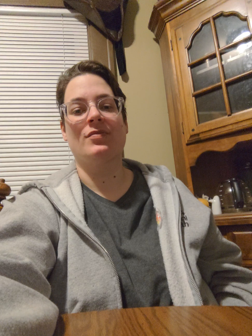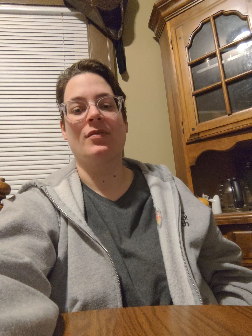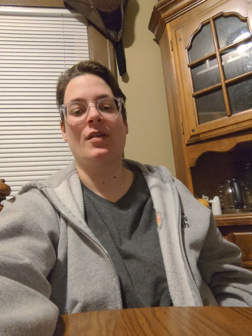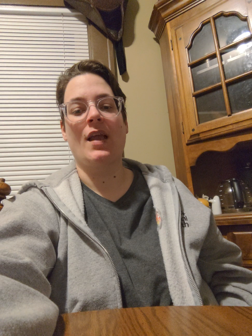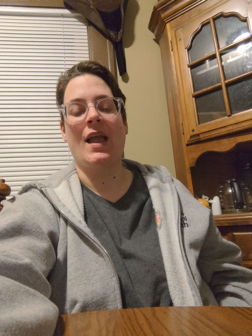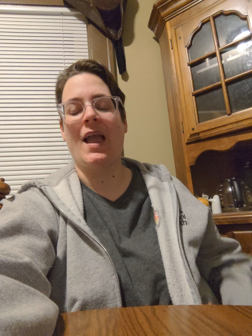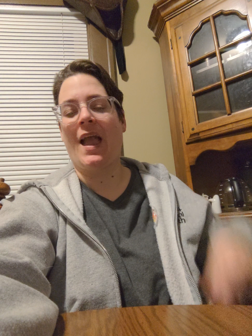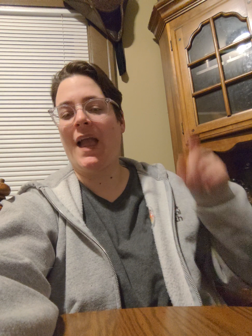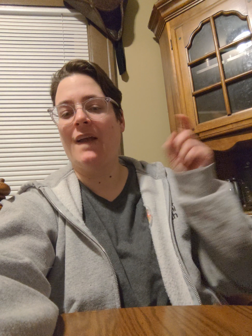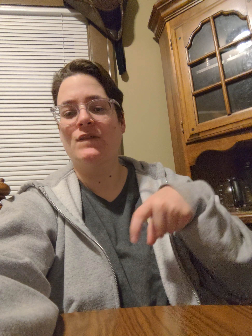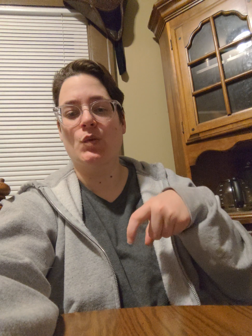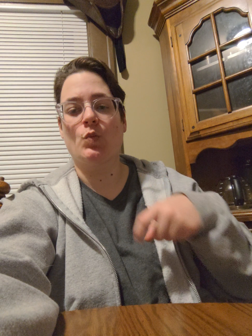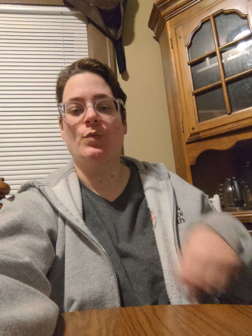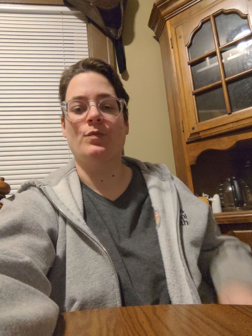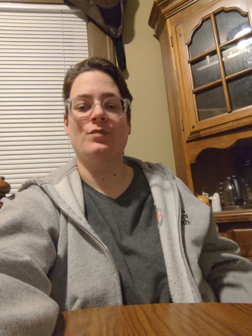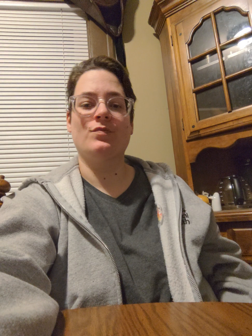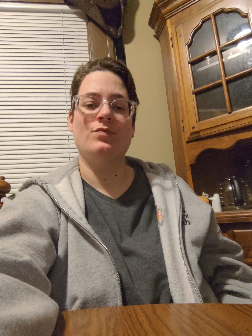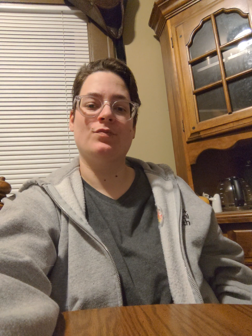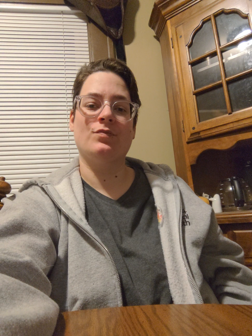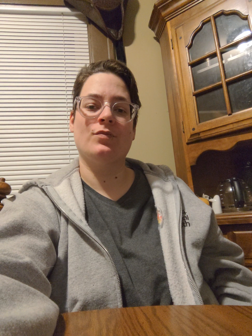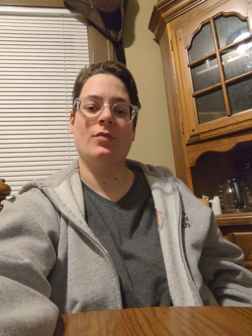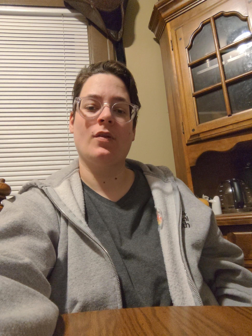have to